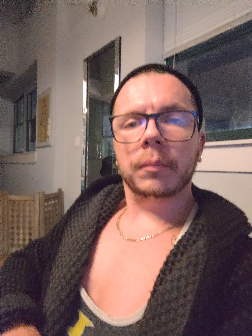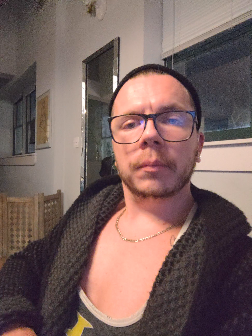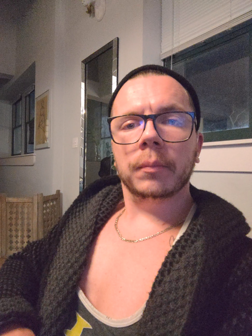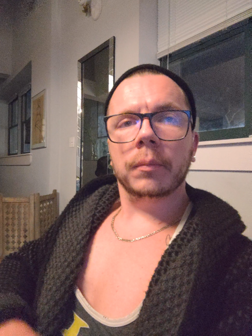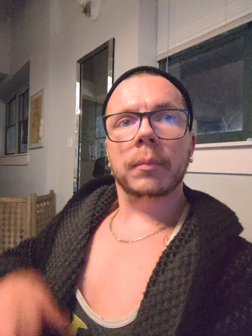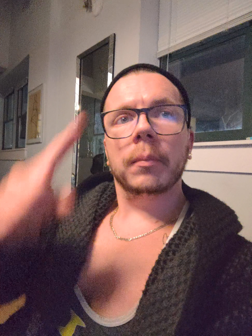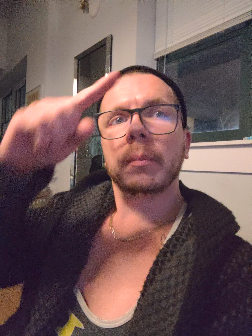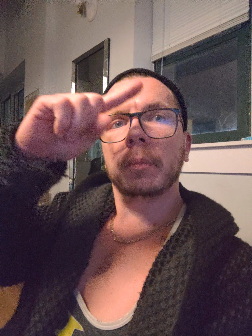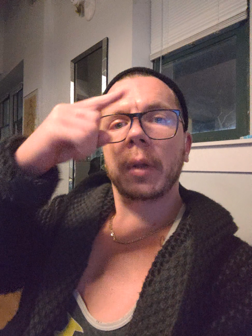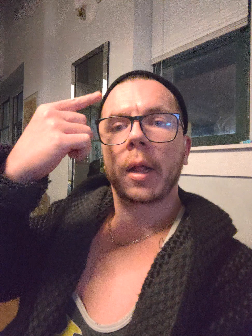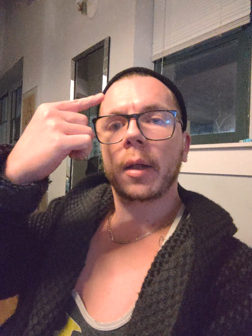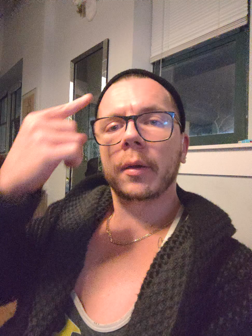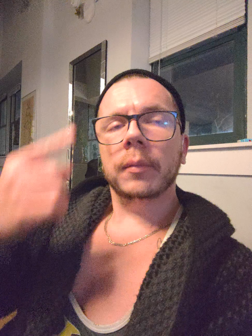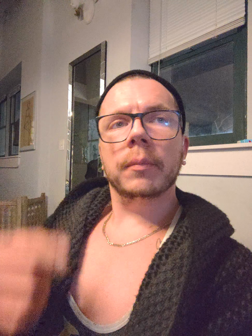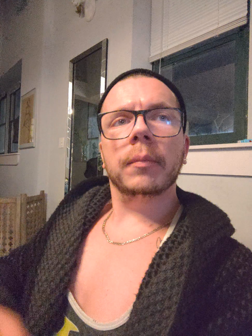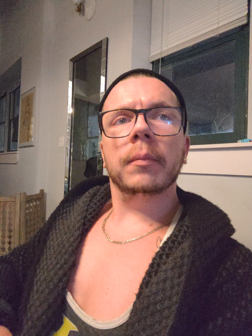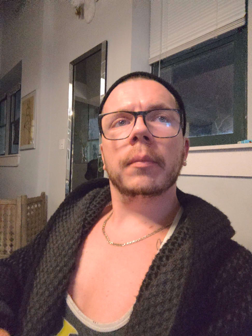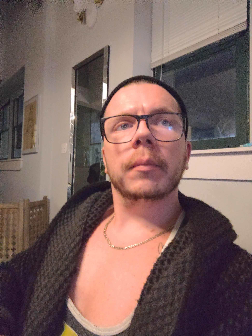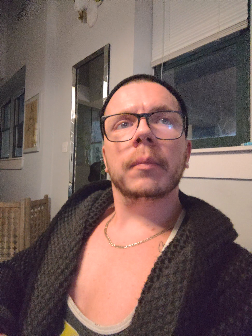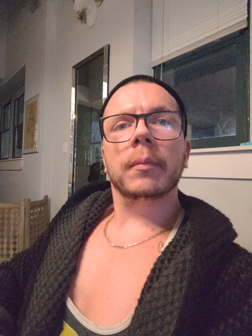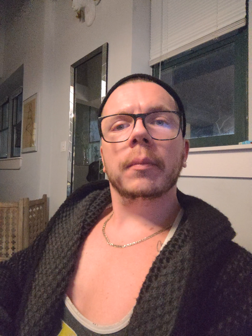black